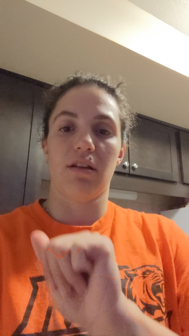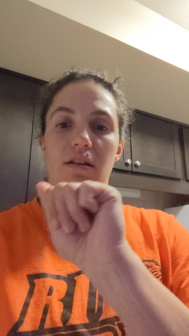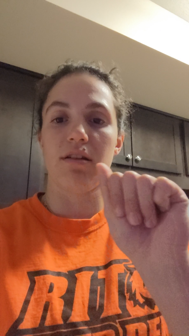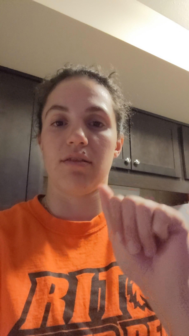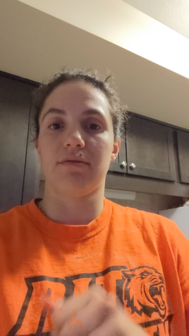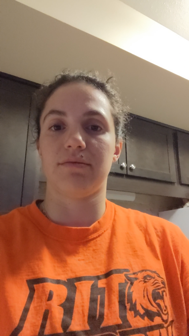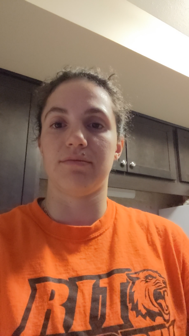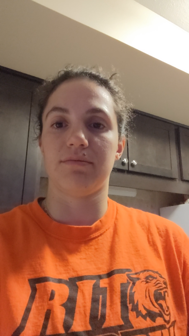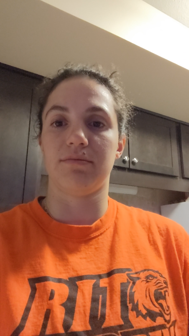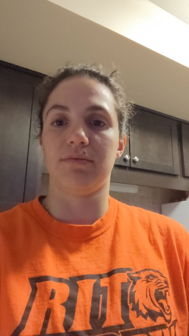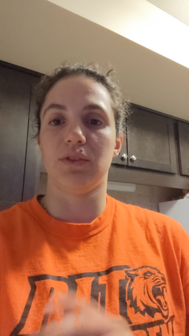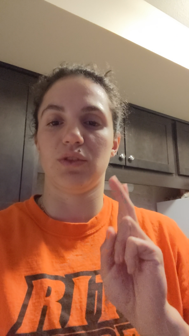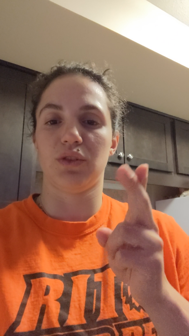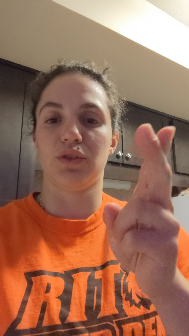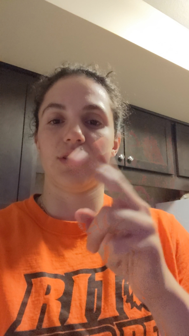hurry